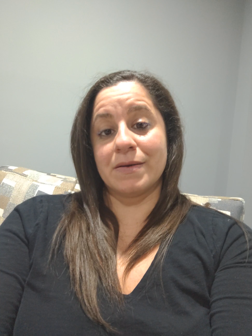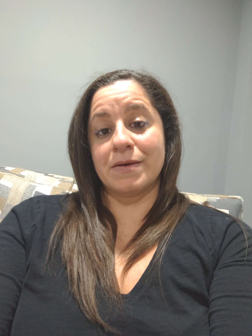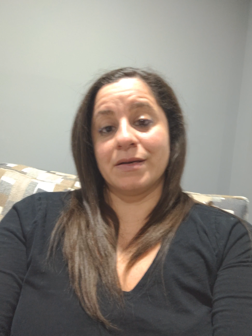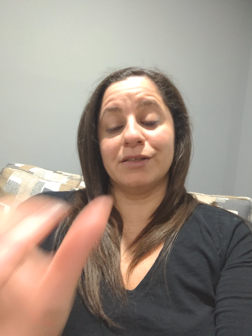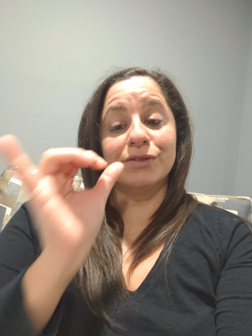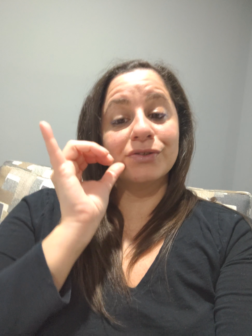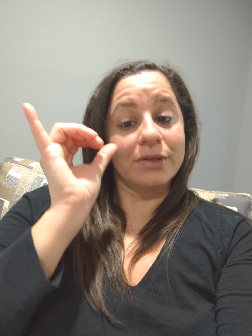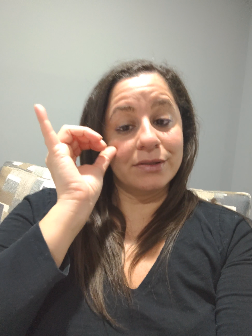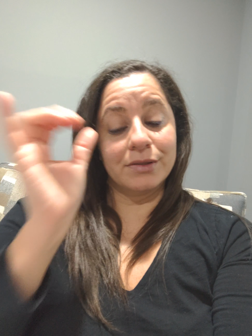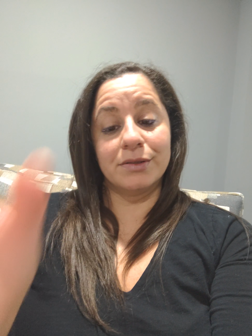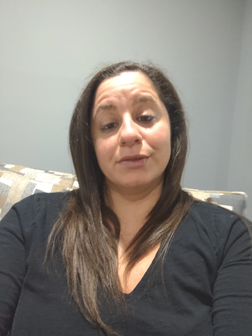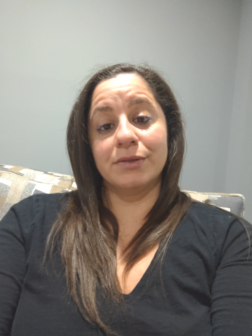yesterday